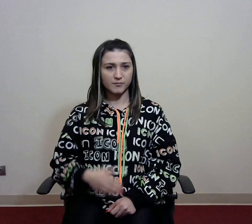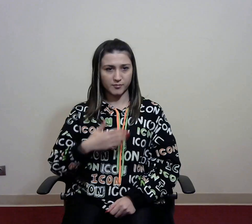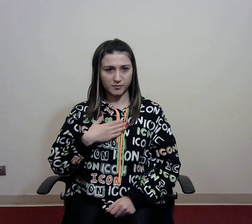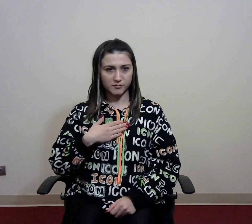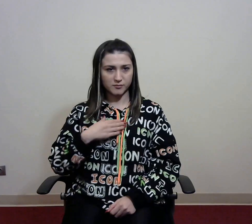mən